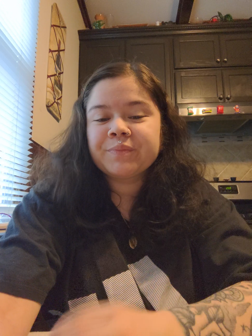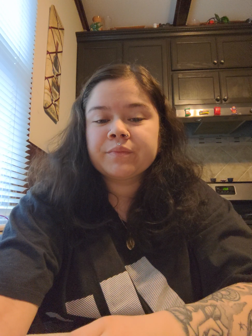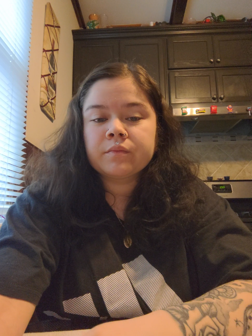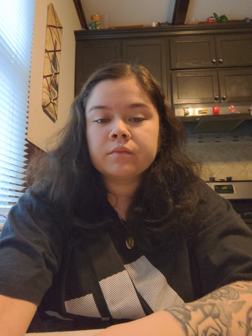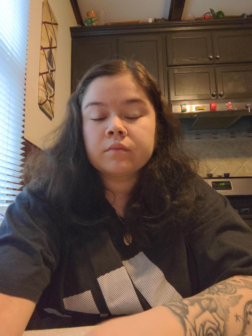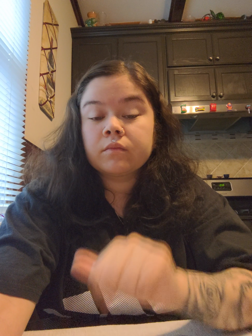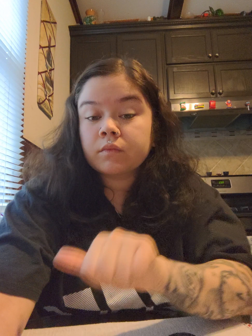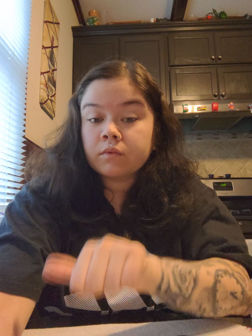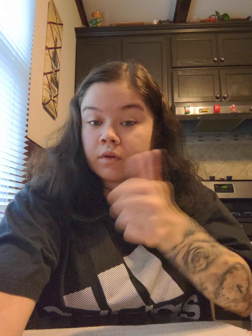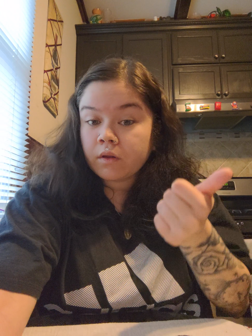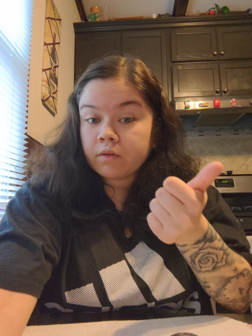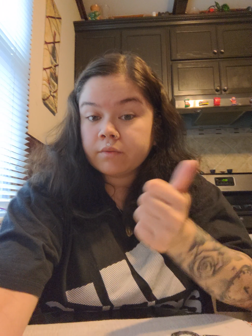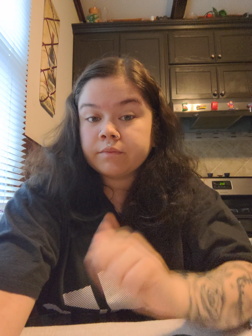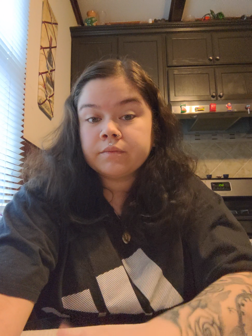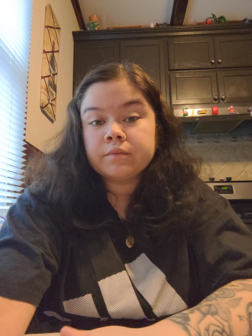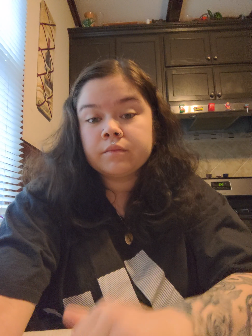another